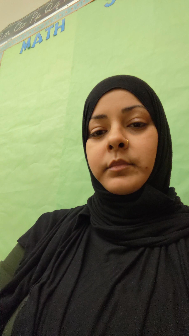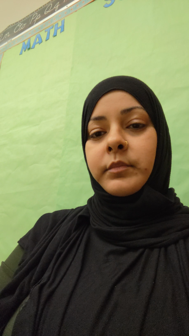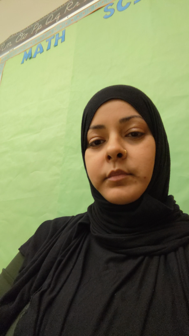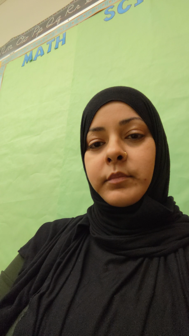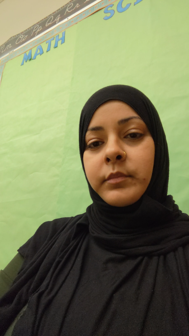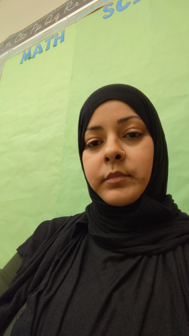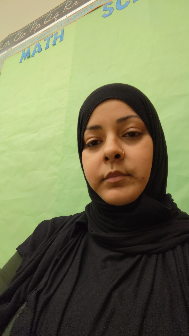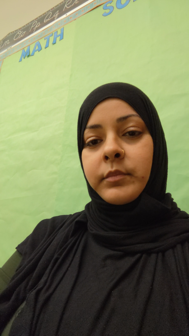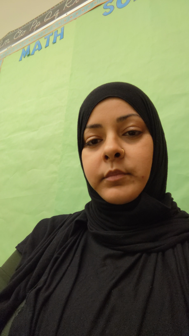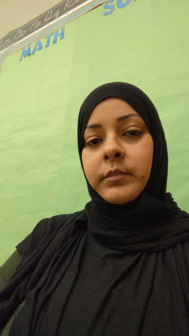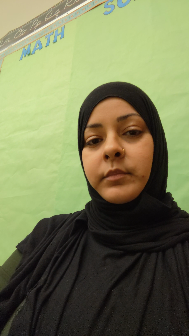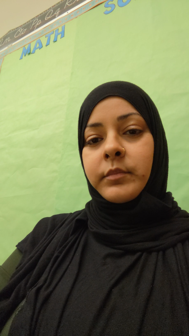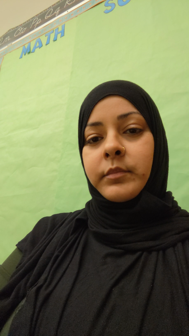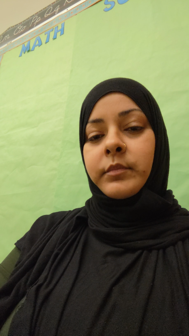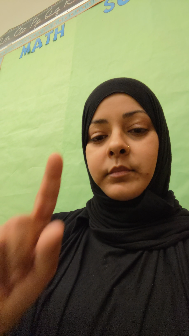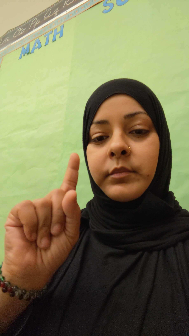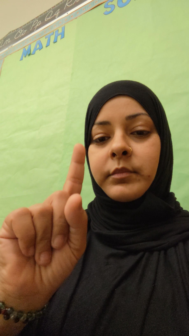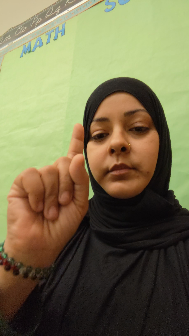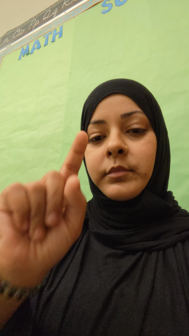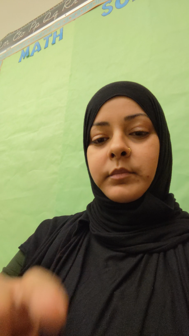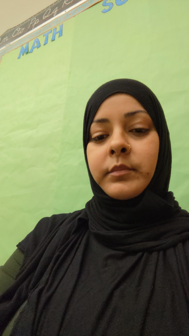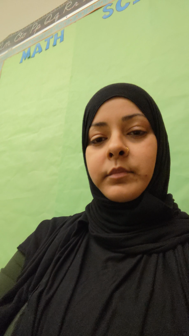bump